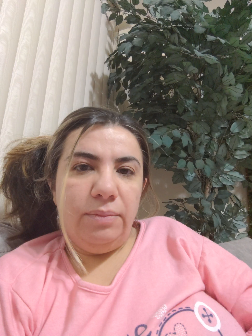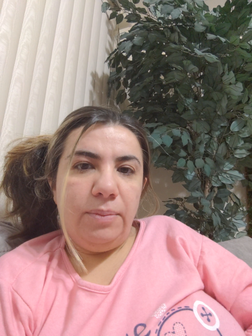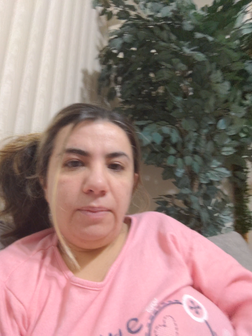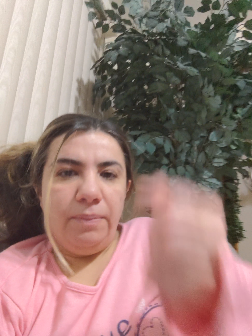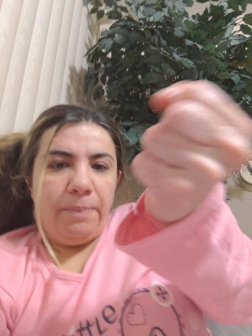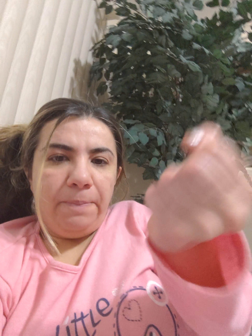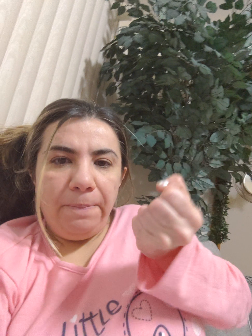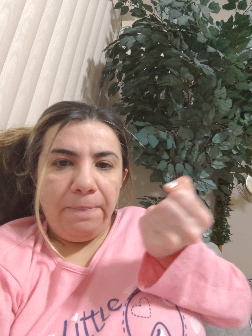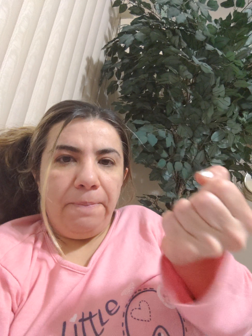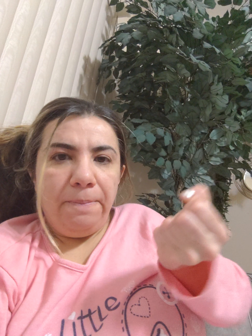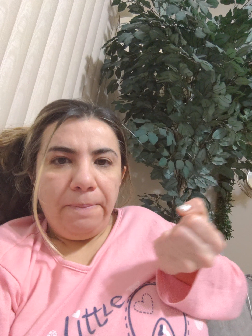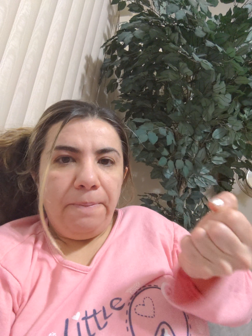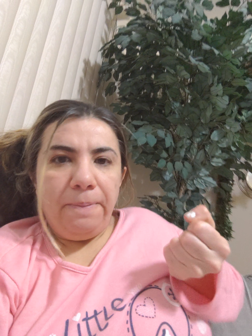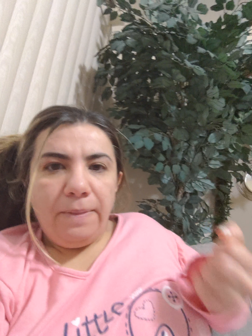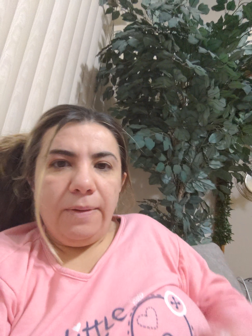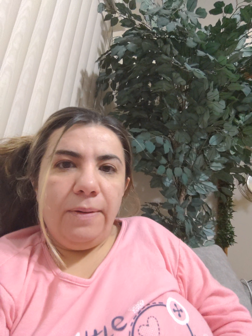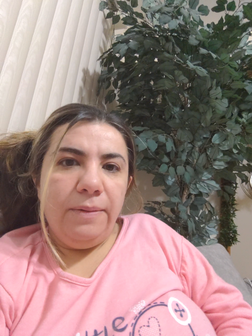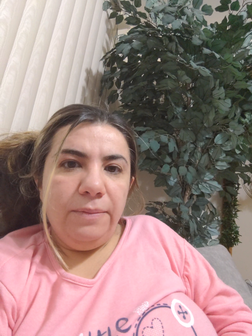drawer